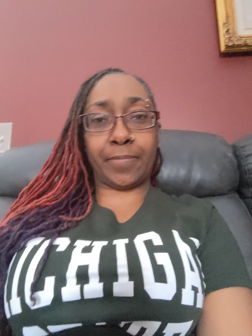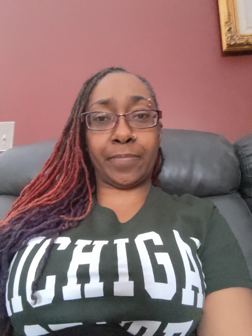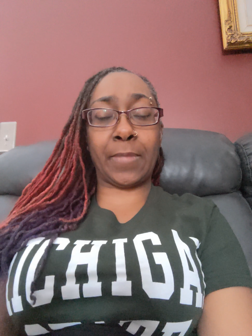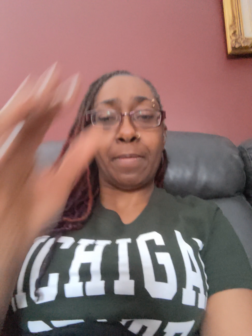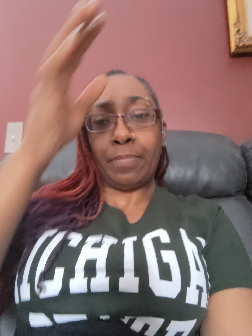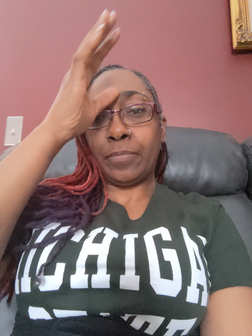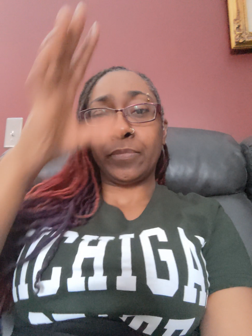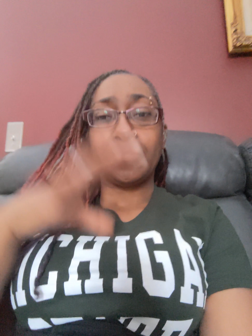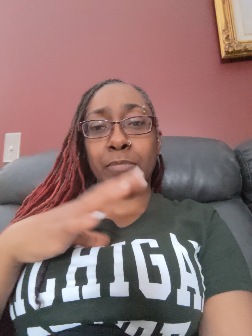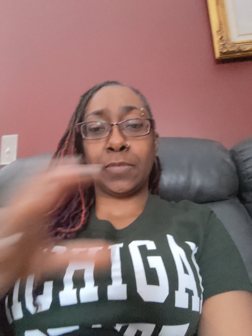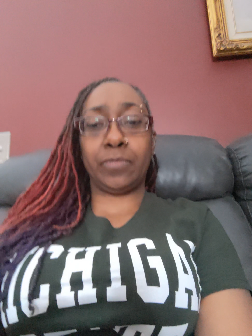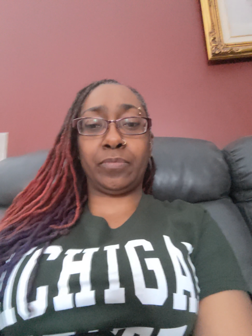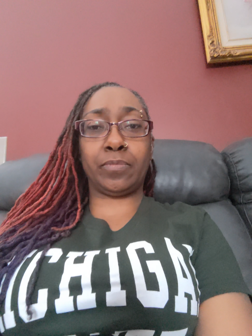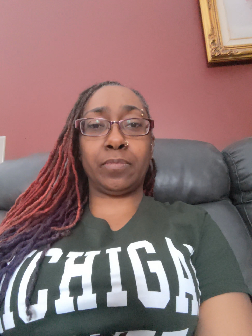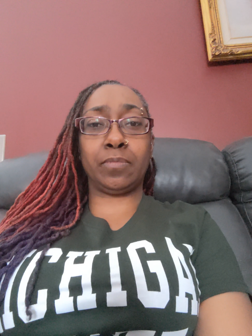man